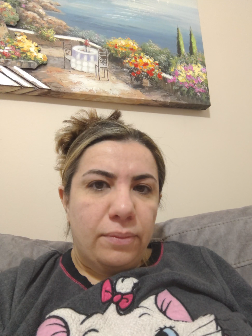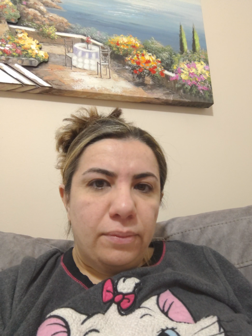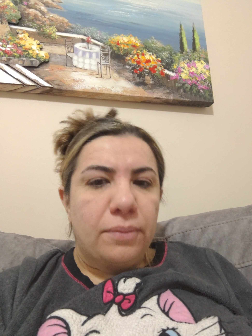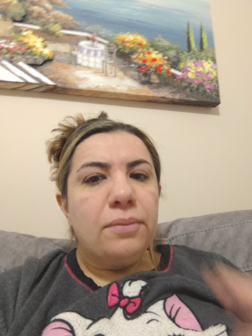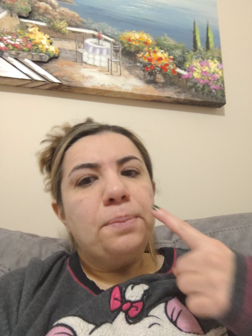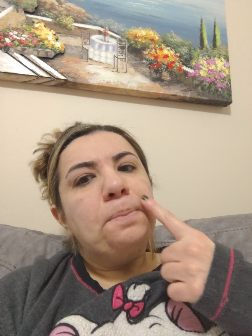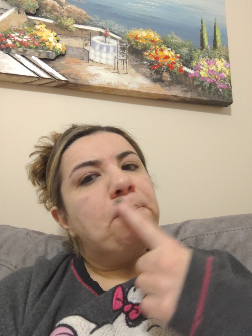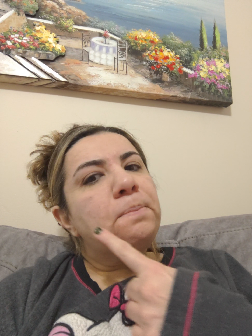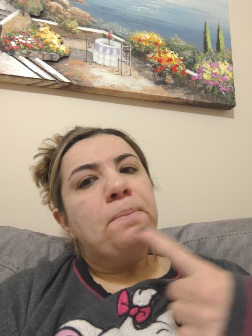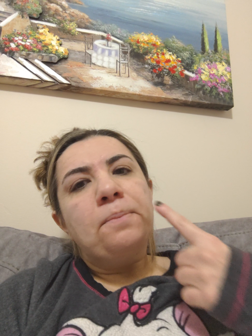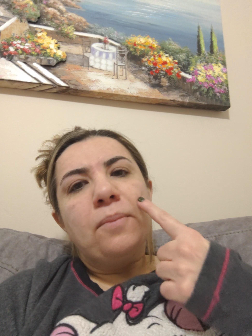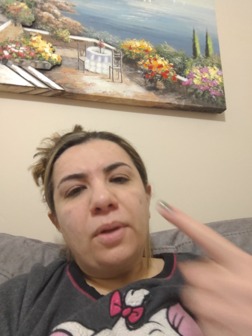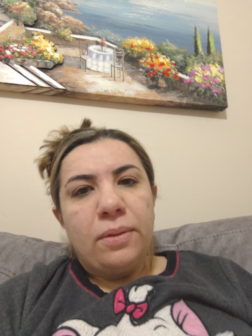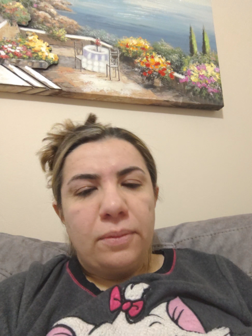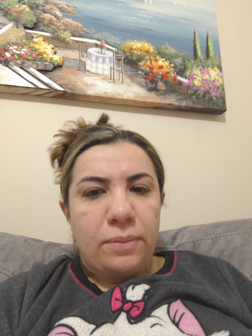mouth